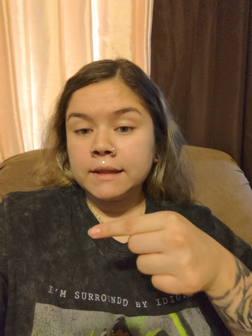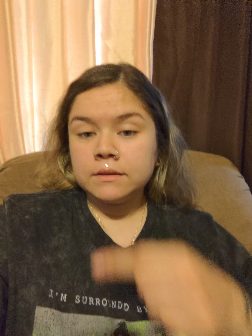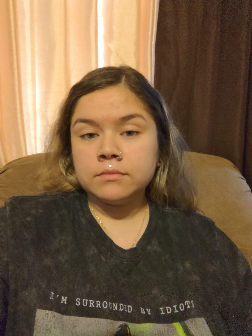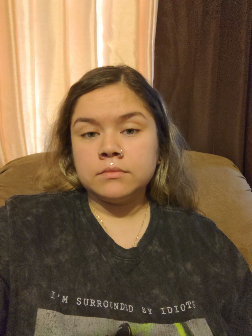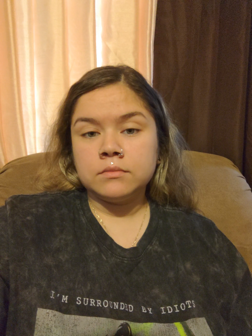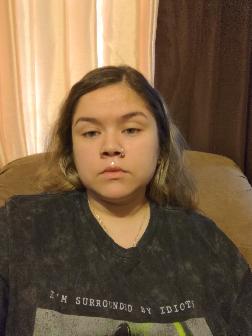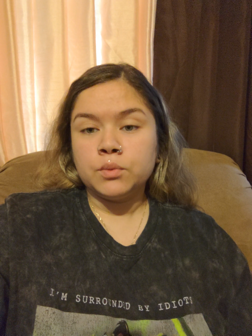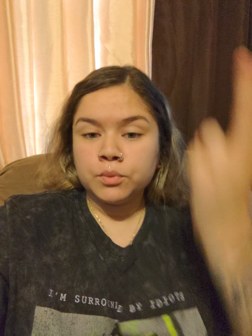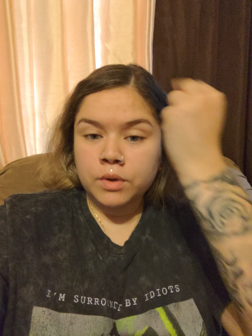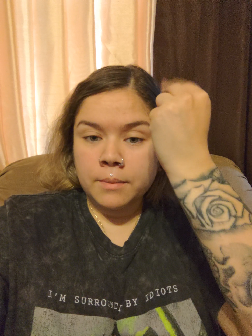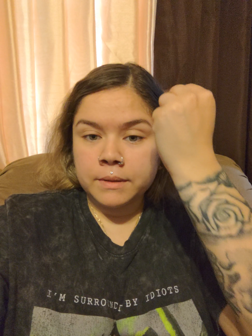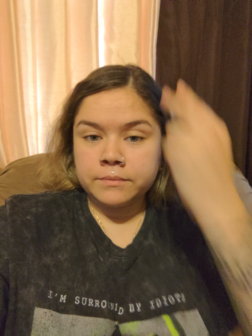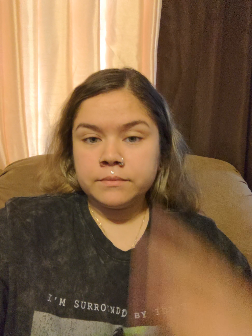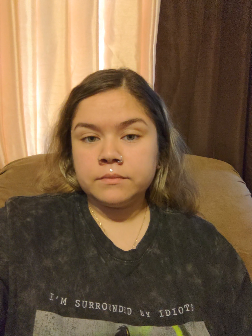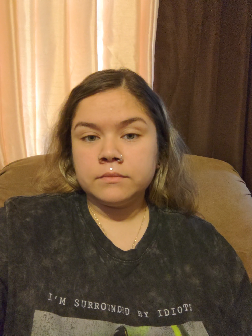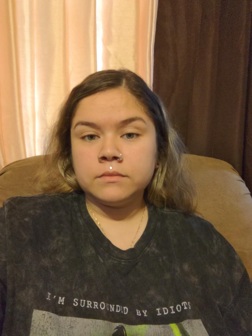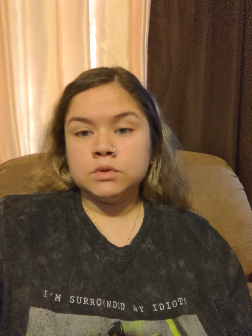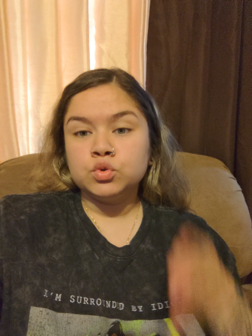rabbit